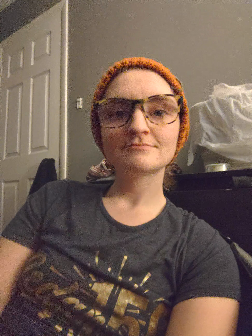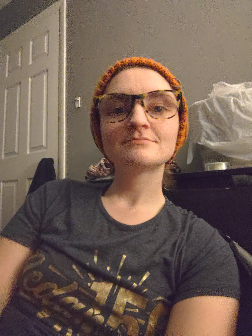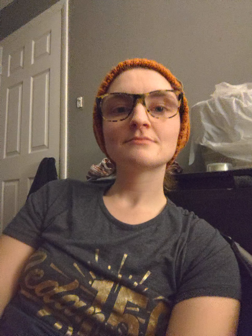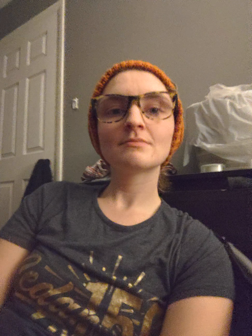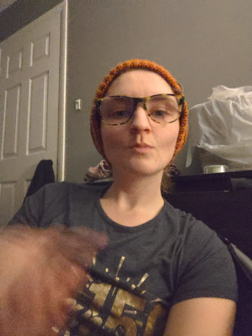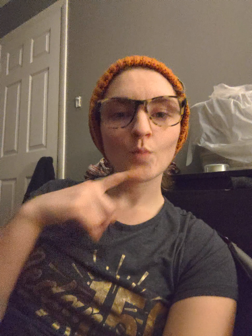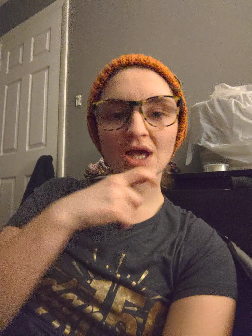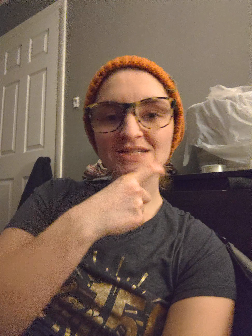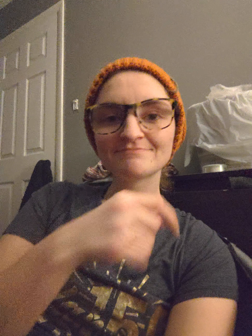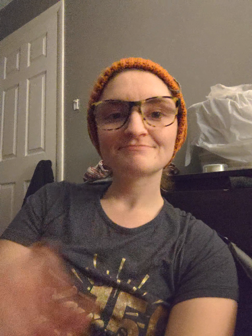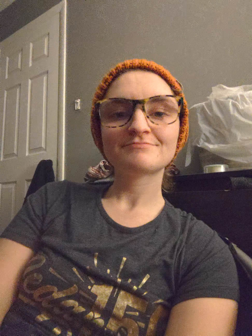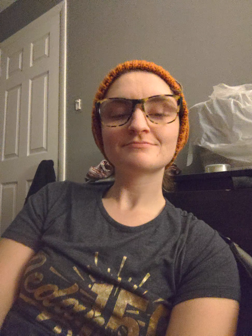cereal